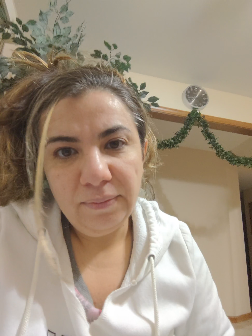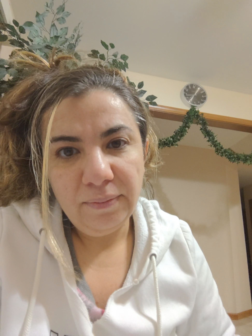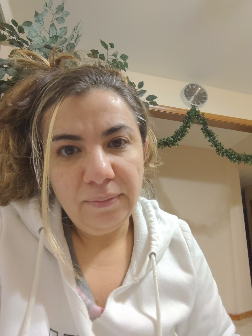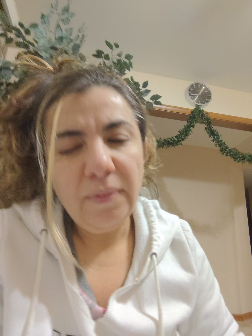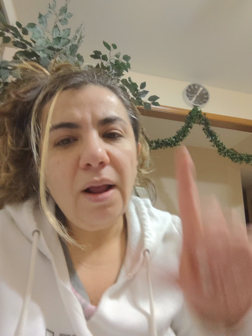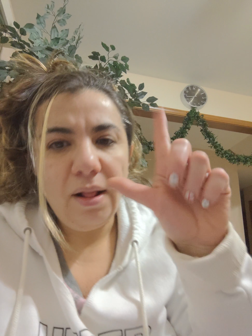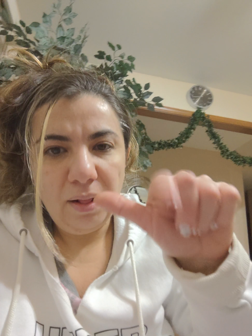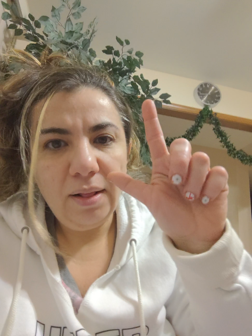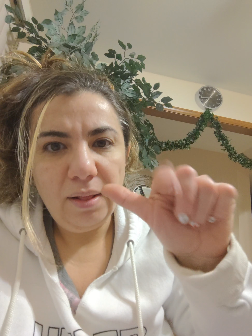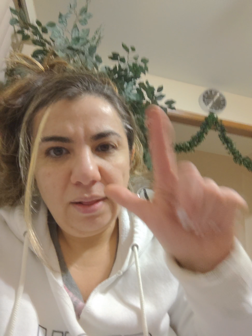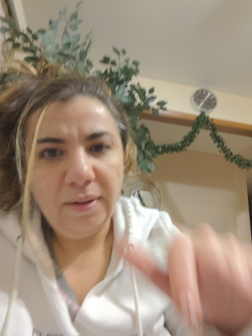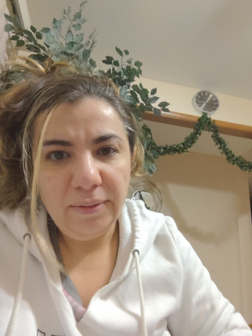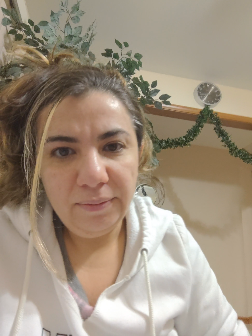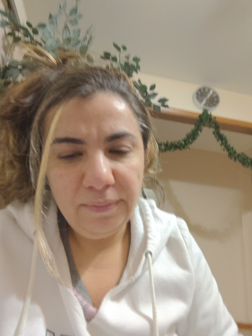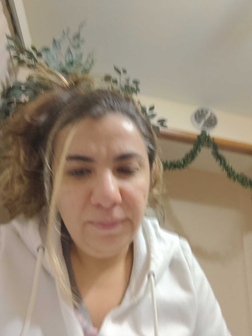later